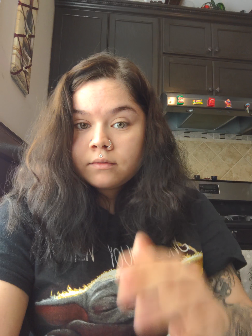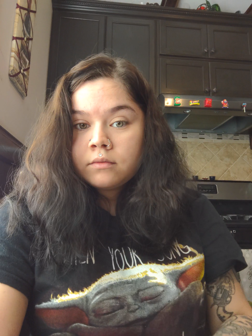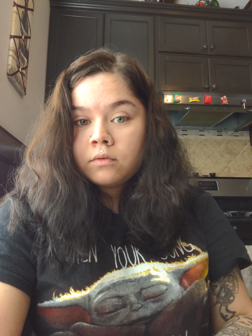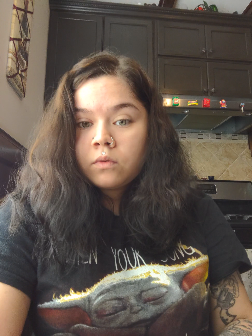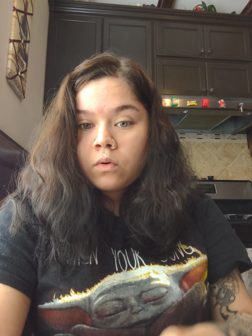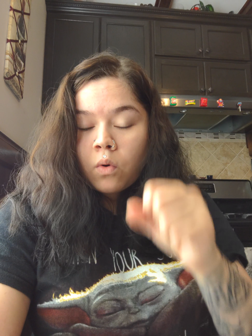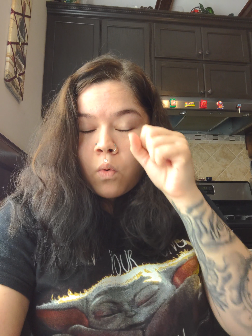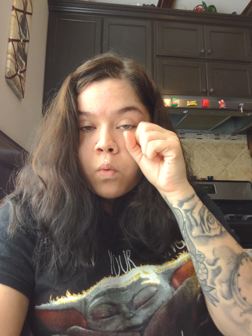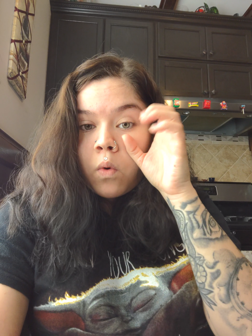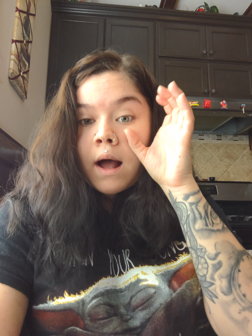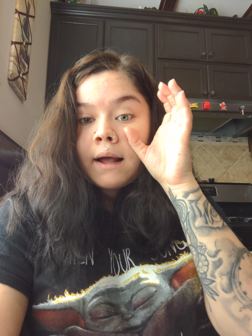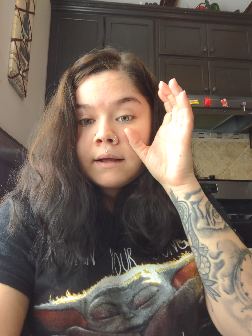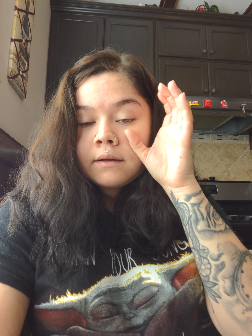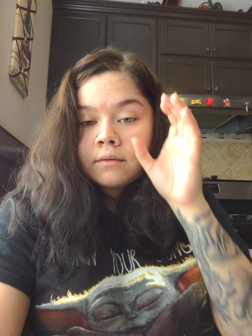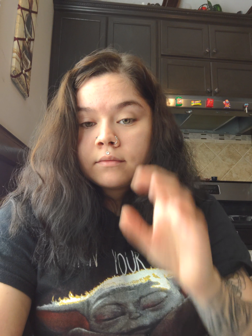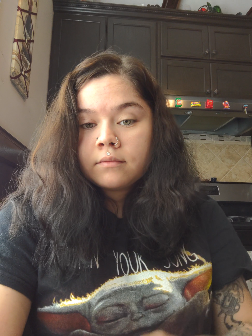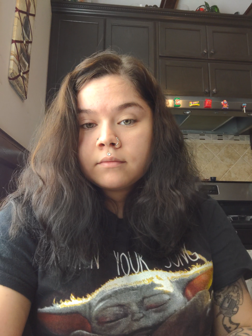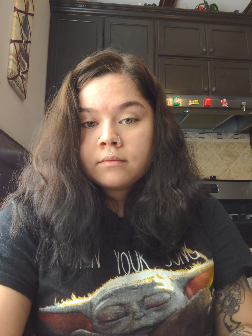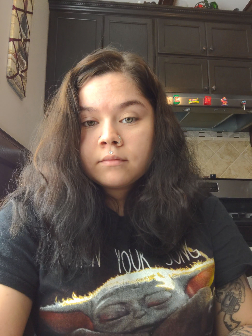awake